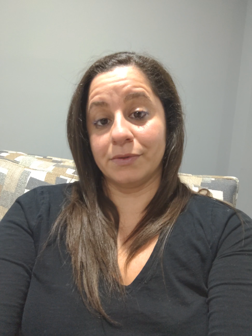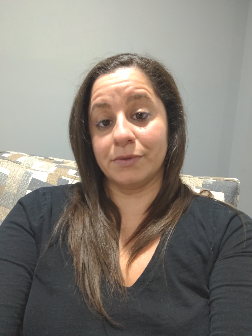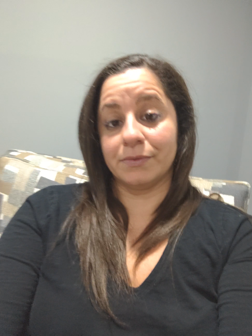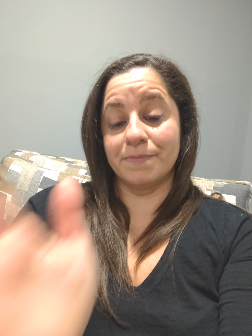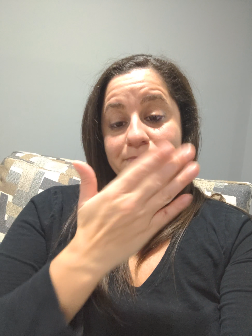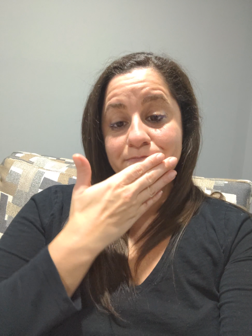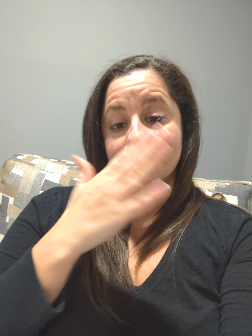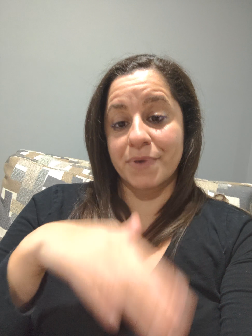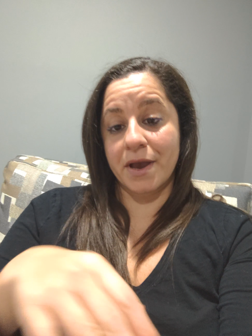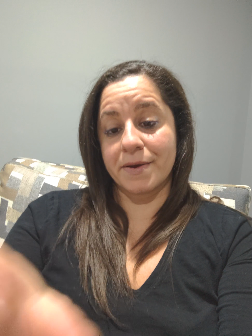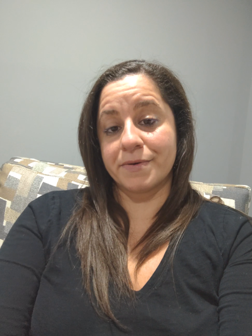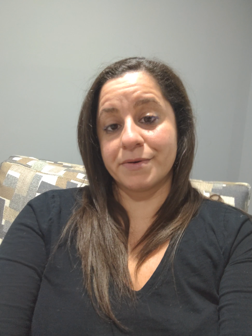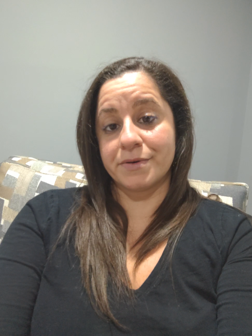bad